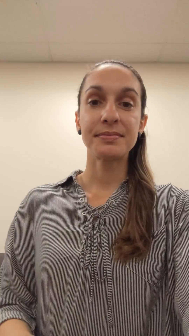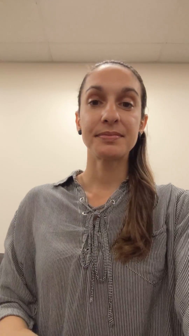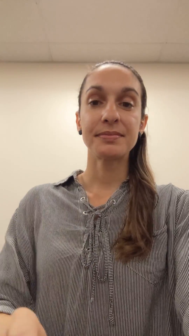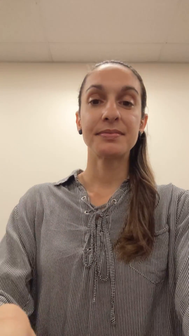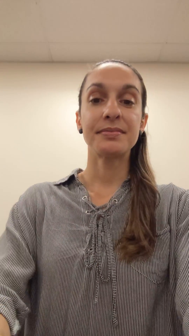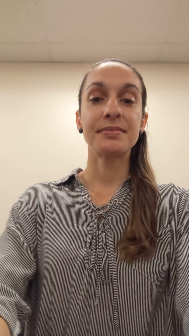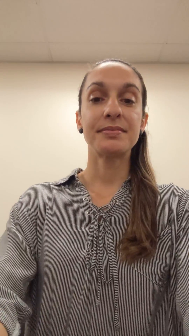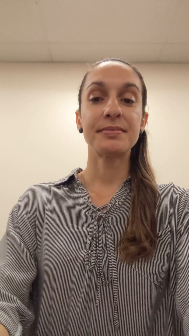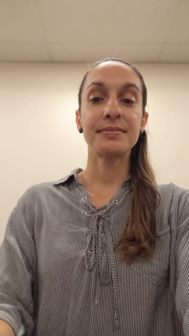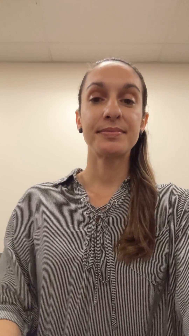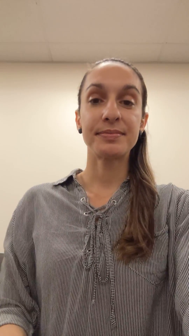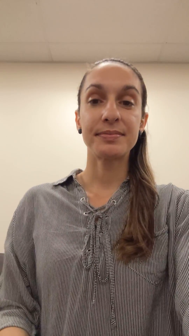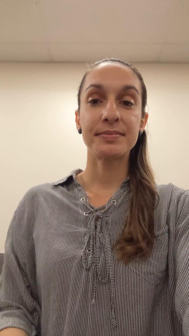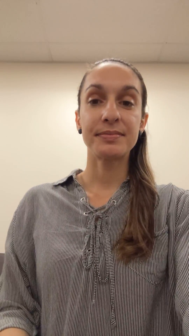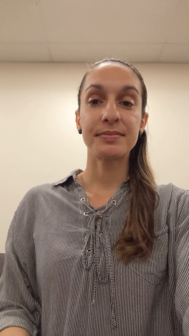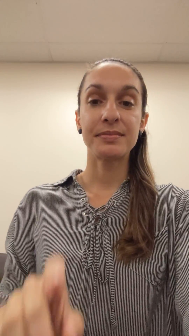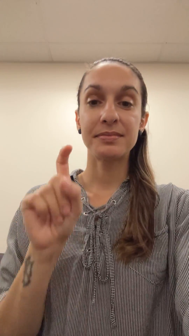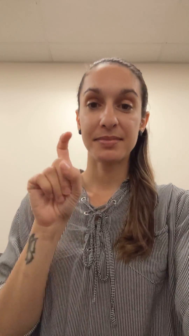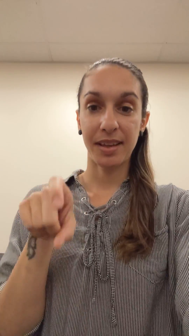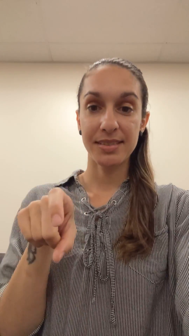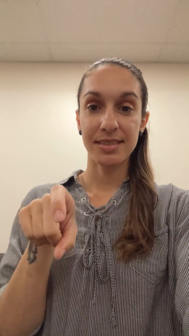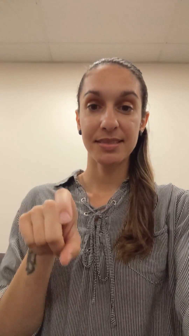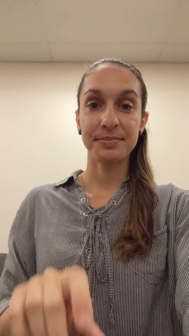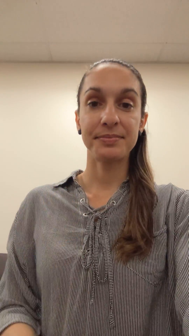must